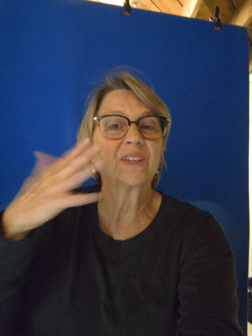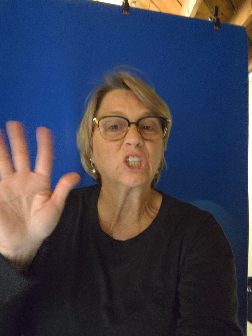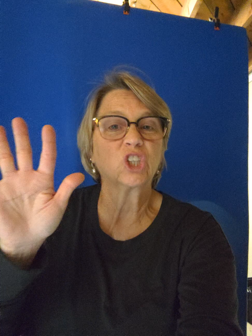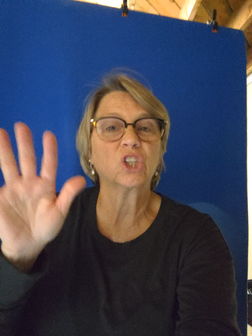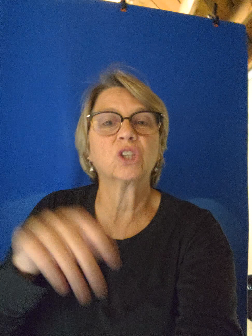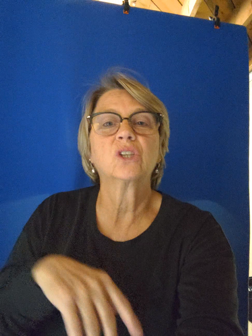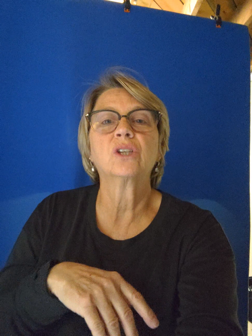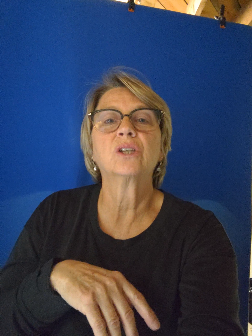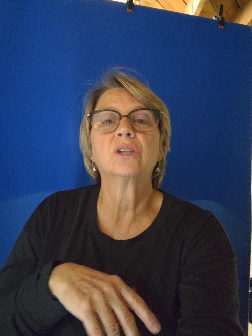finish